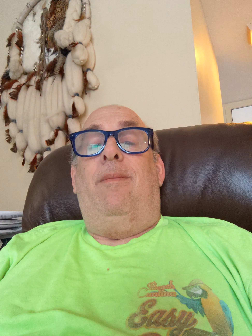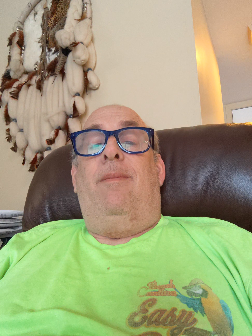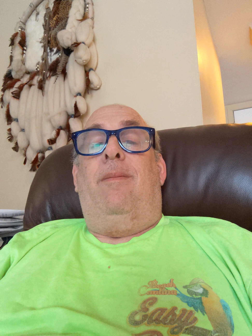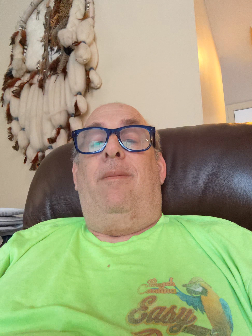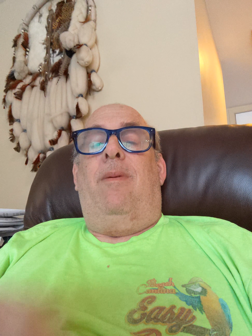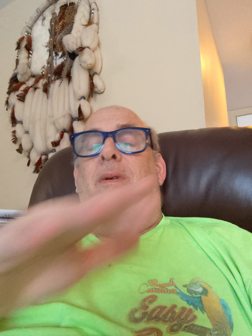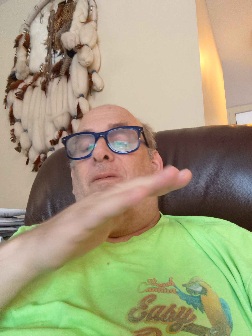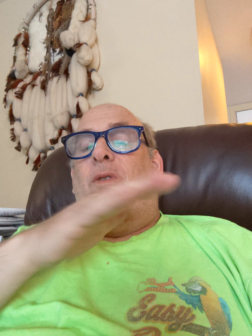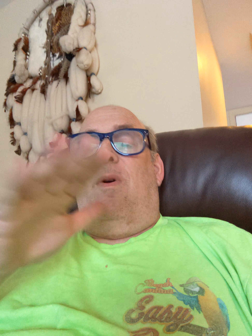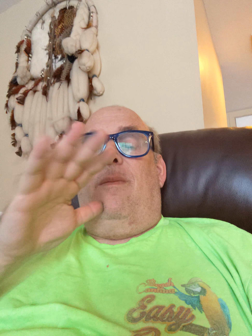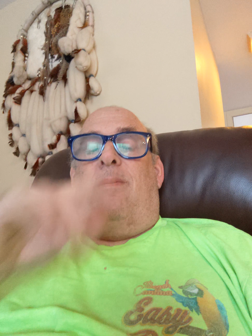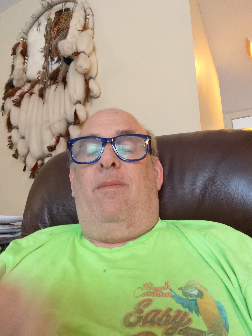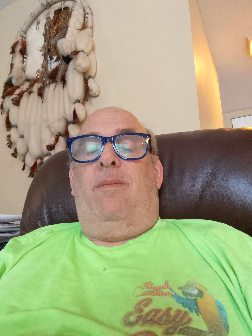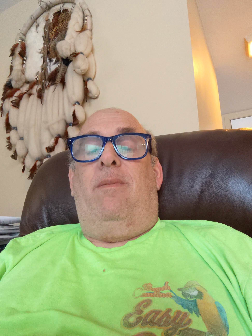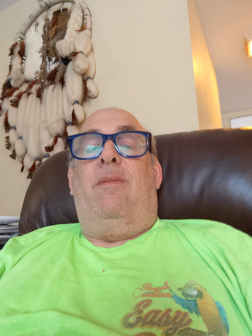farm